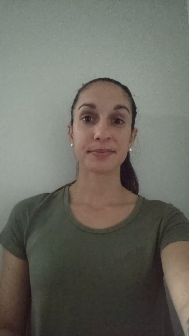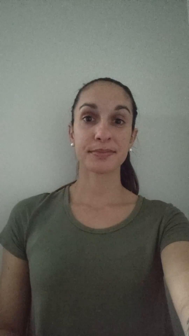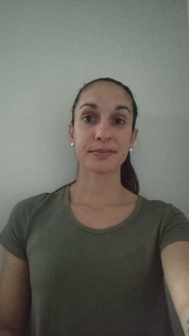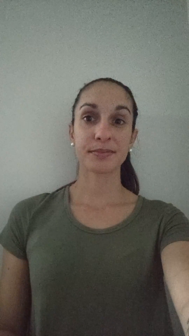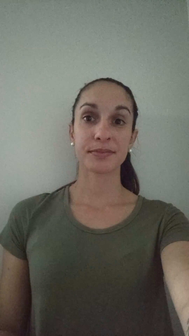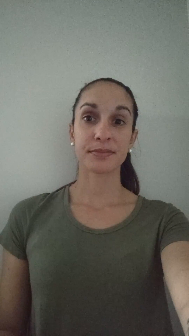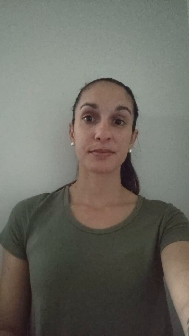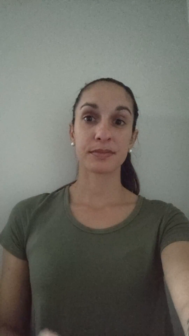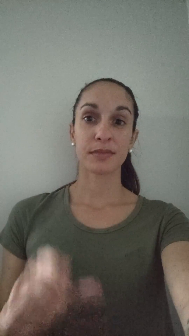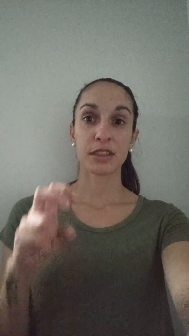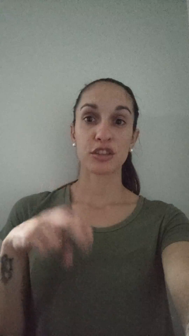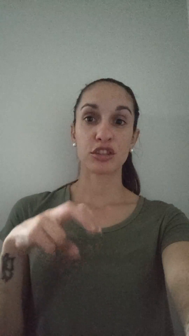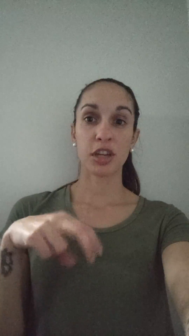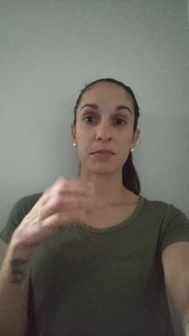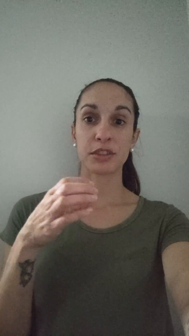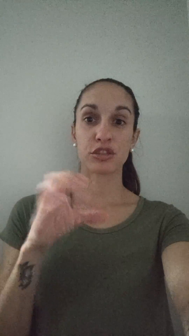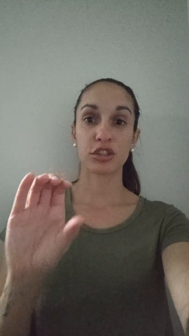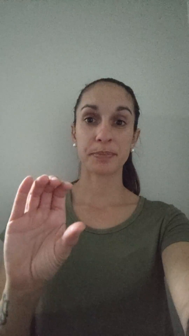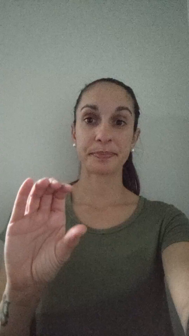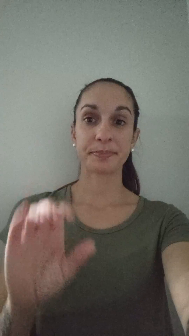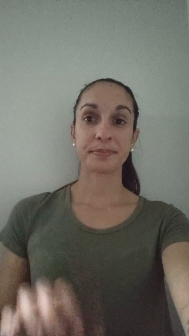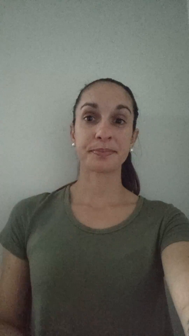potato chip